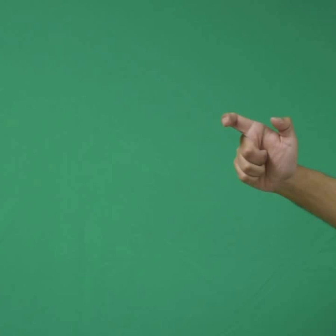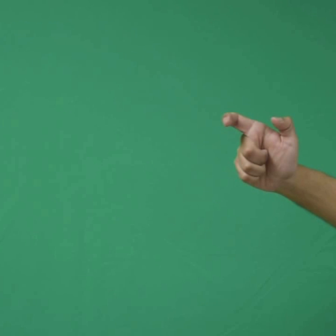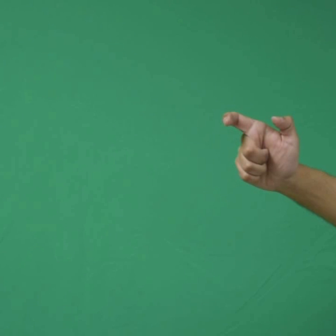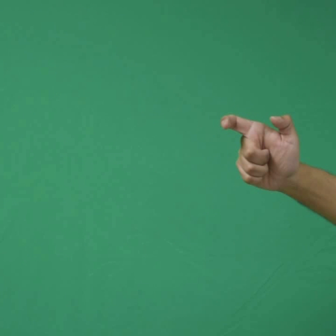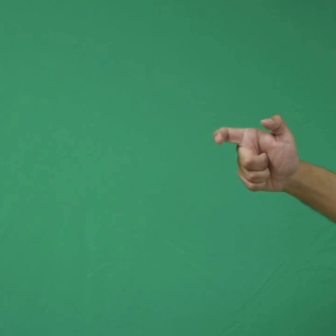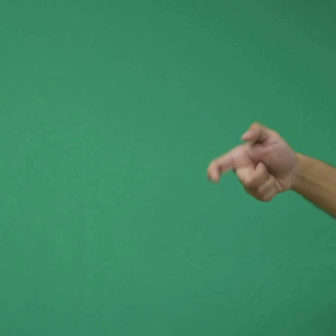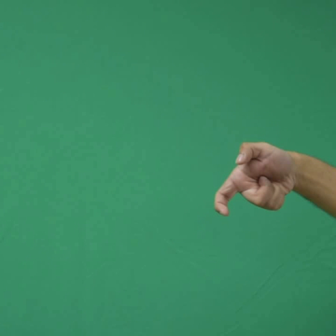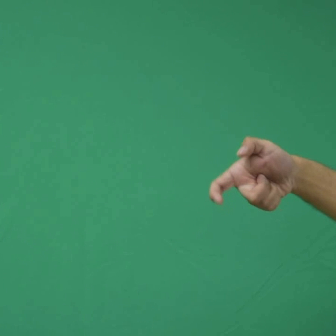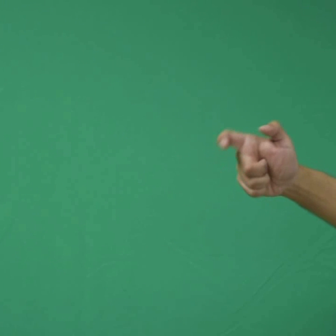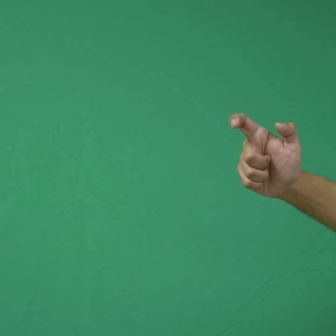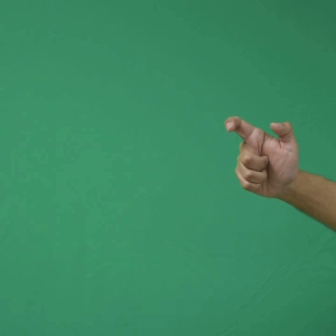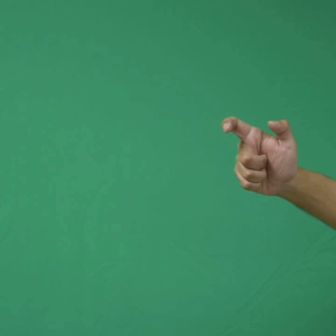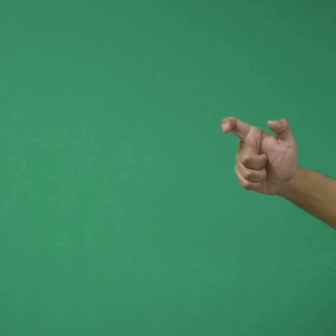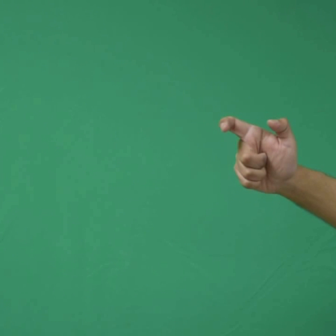Q